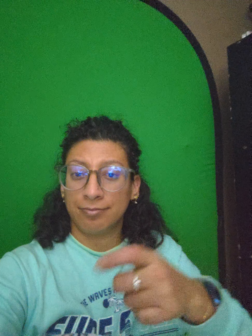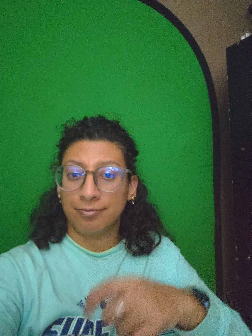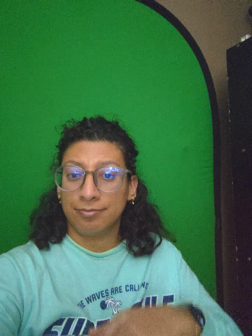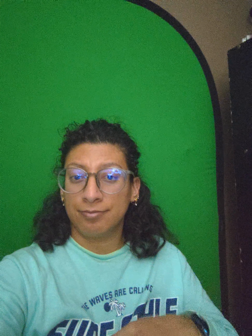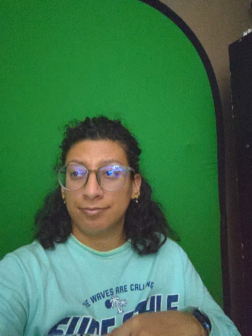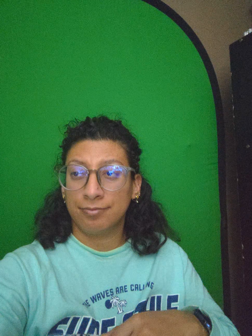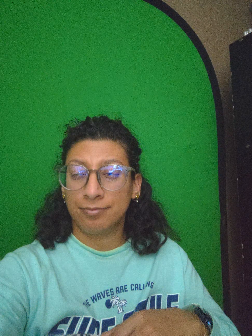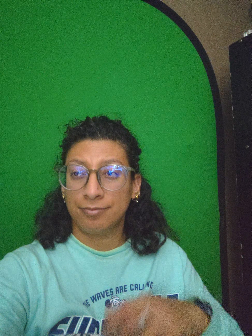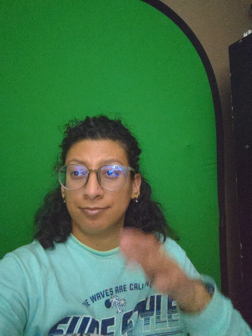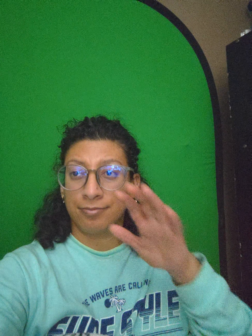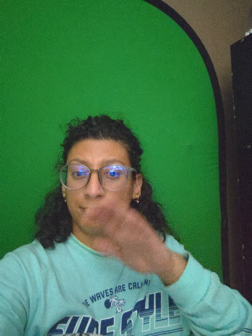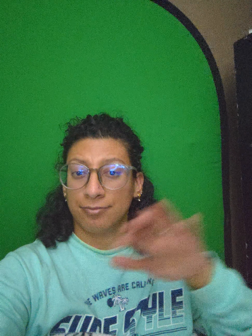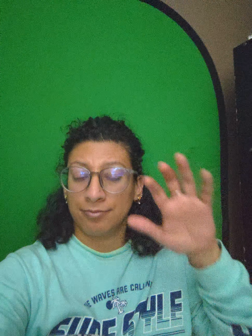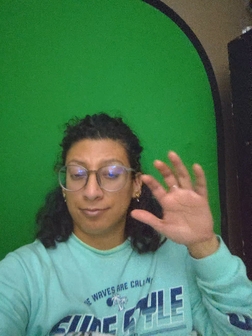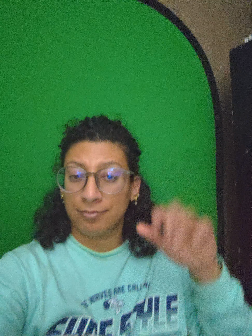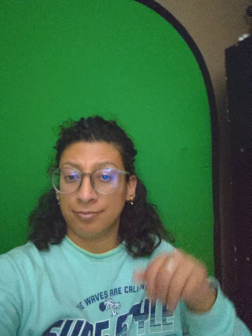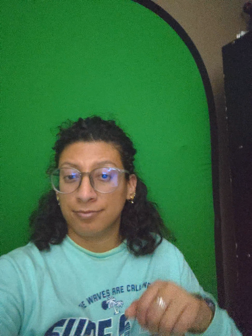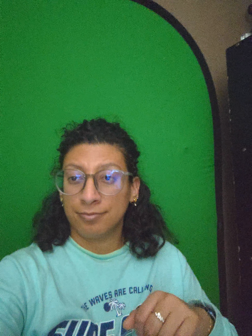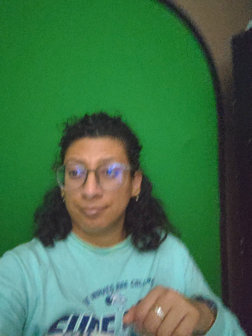cloud